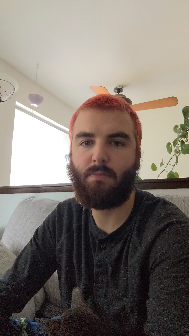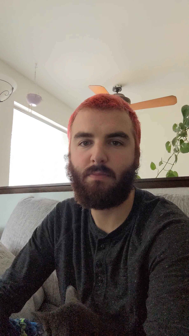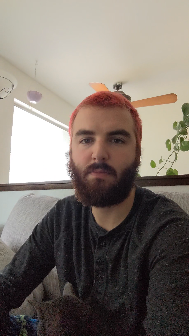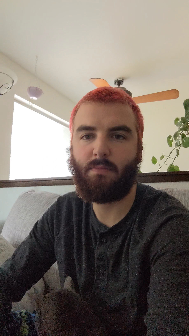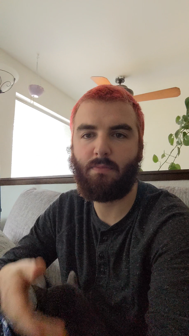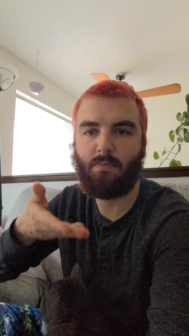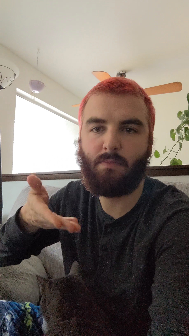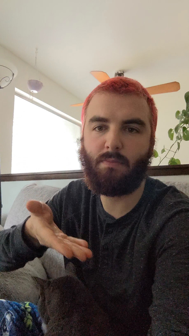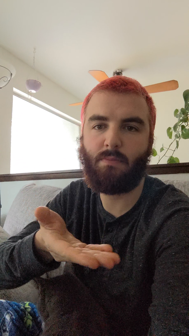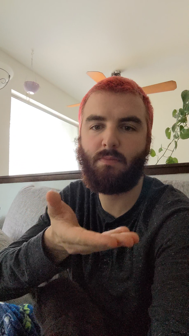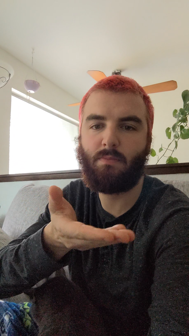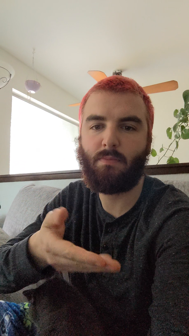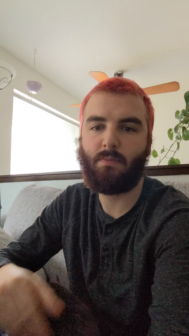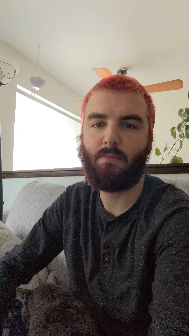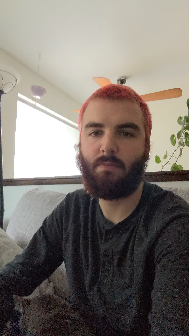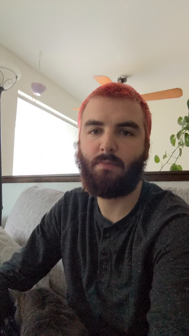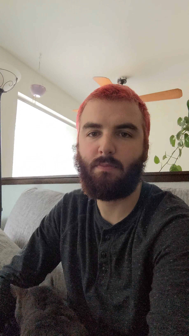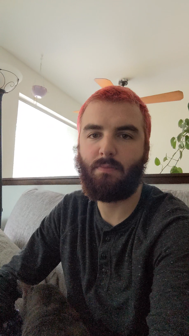oven